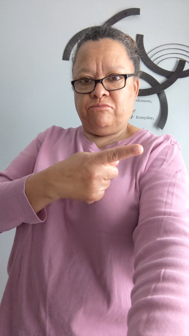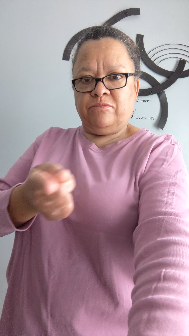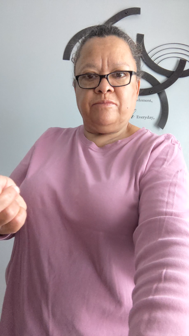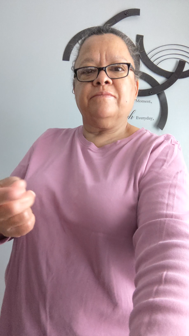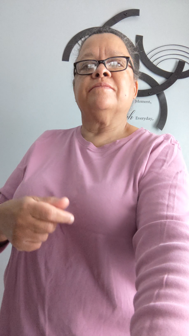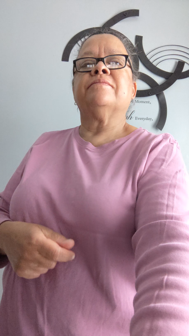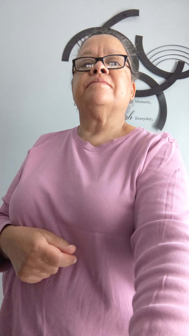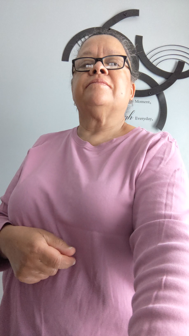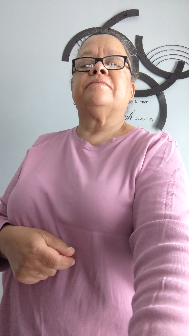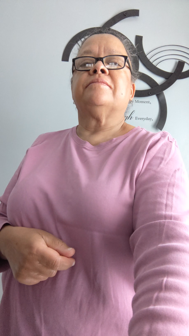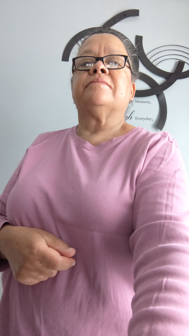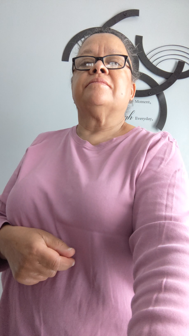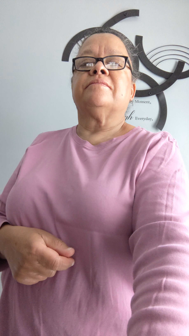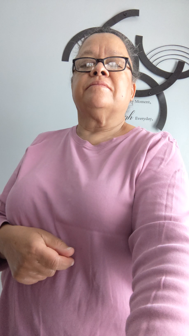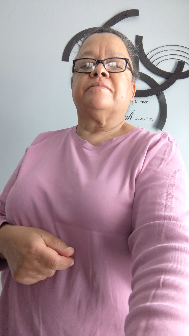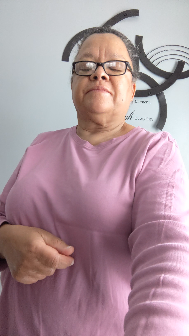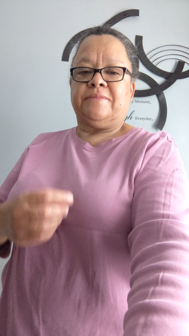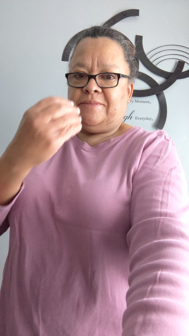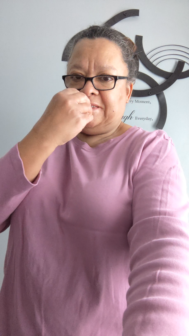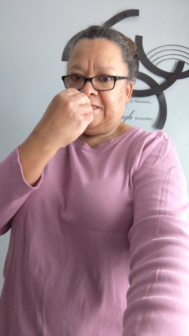eat